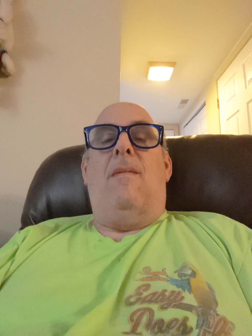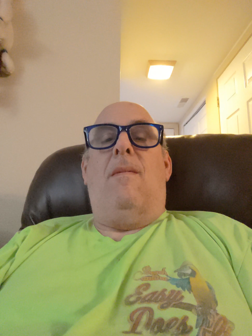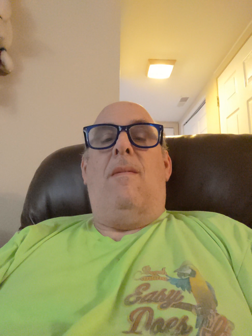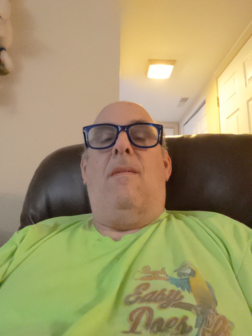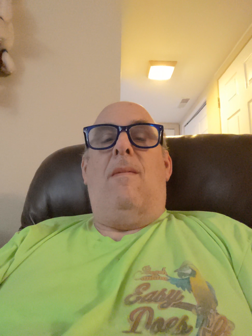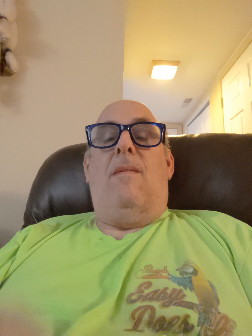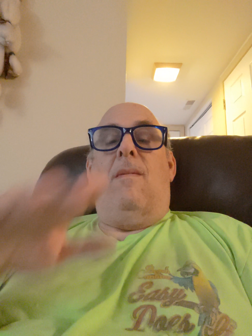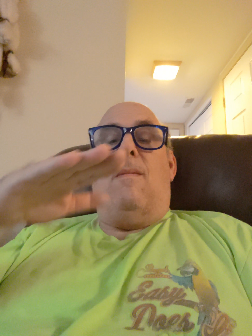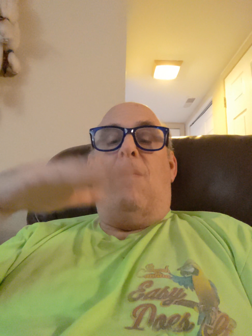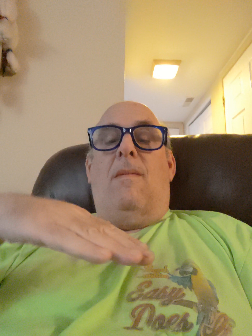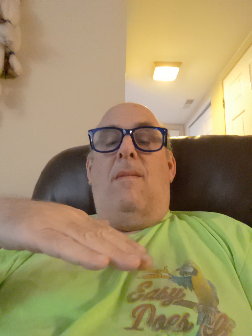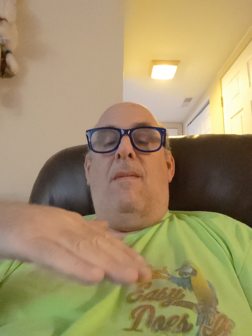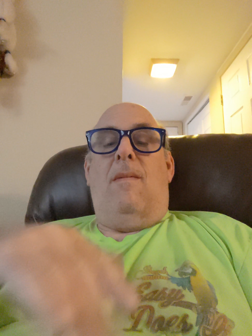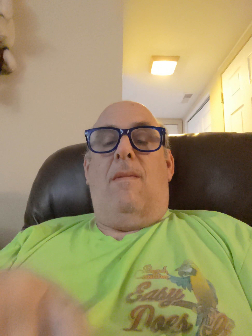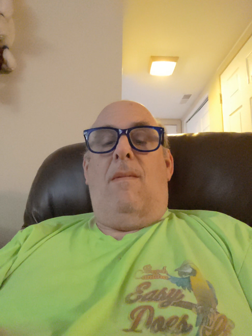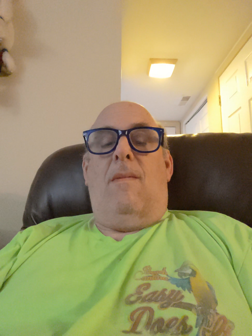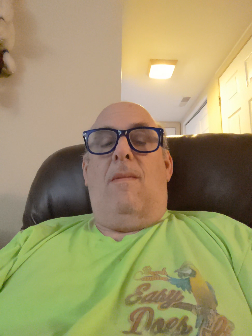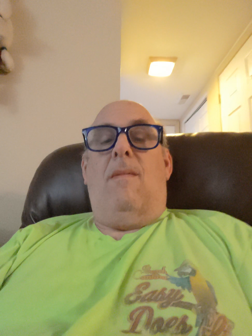on